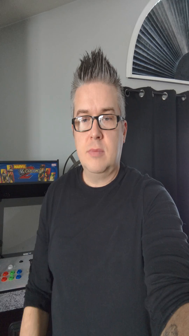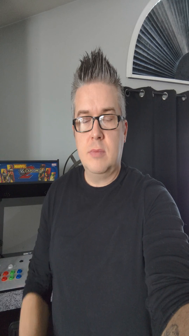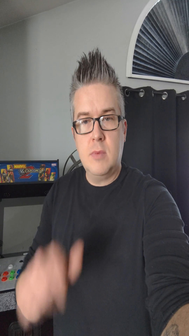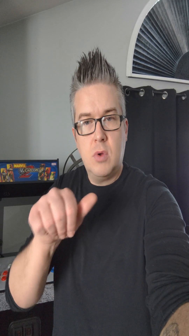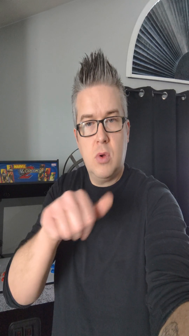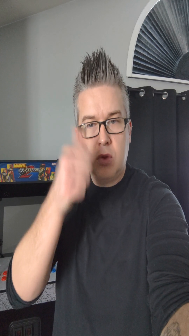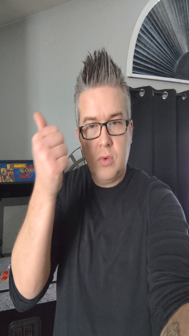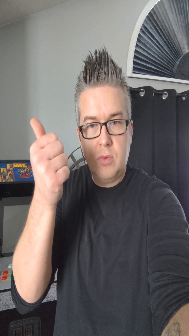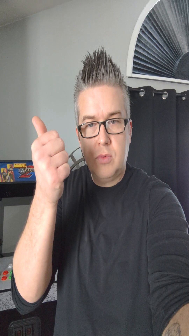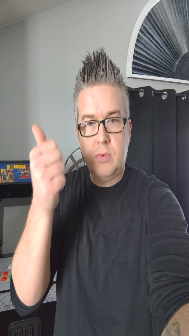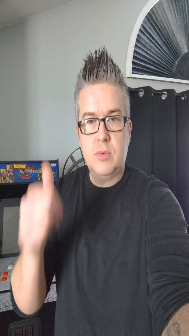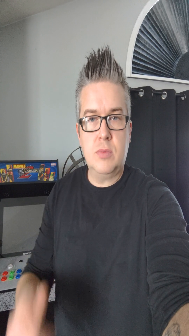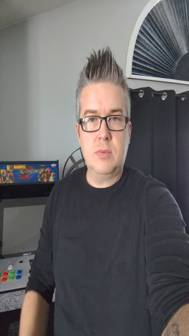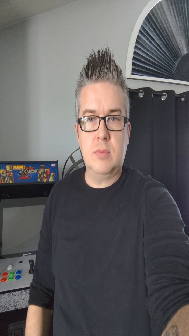another